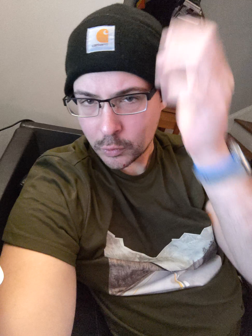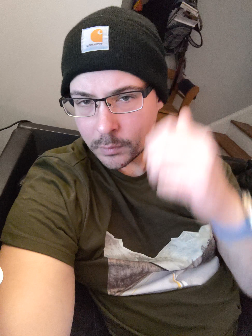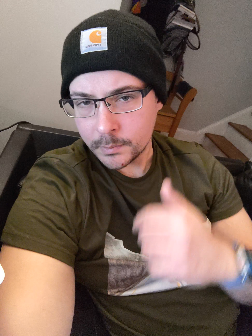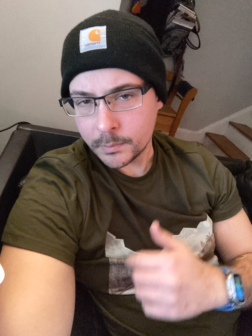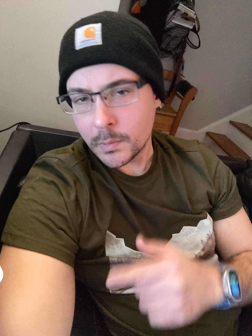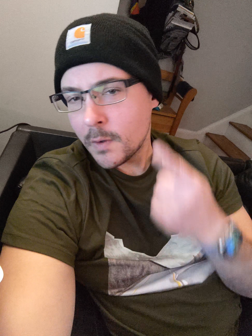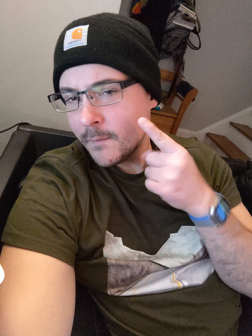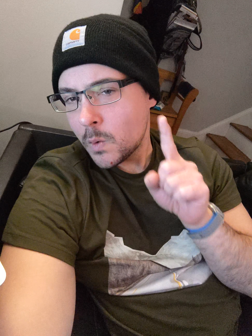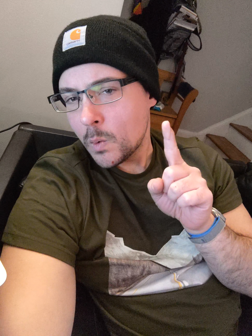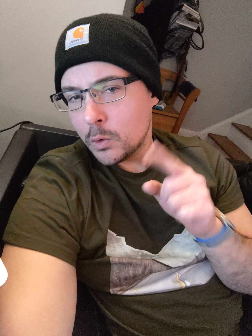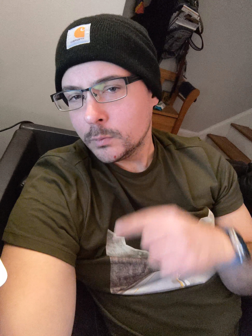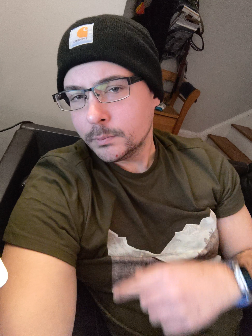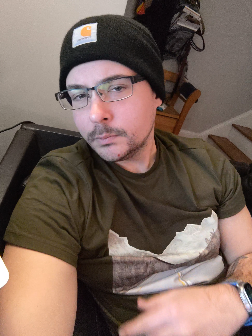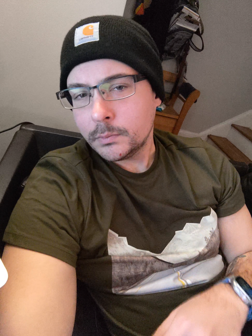for